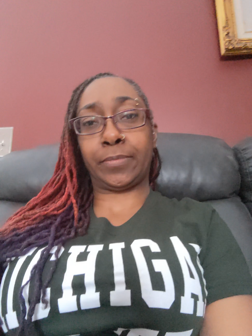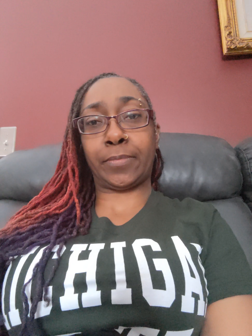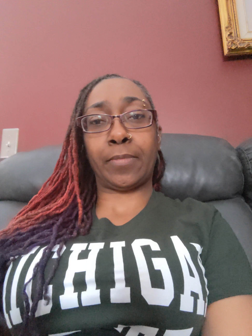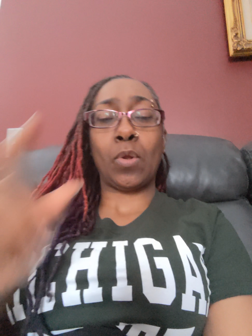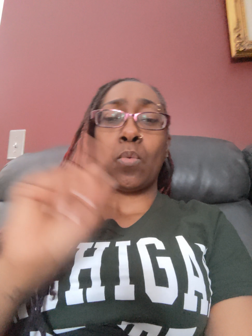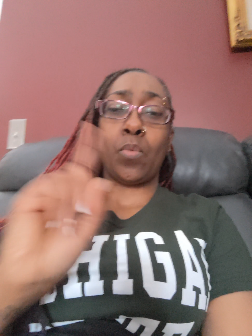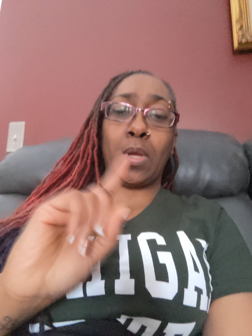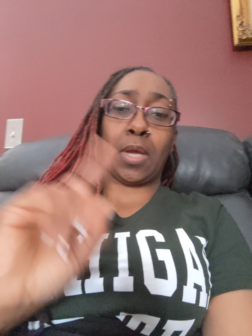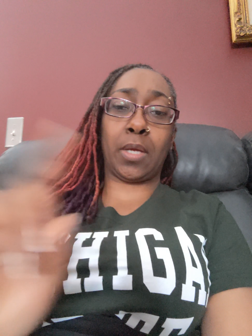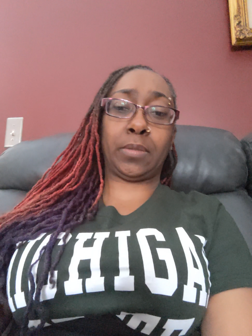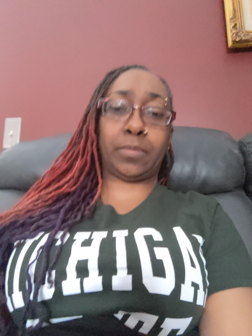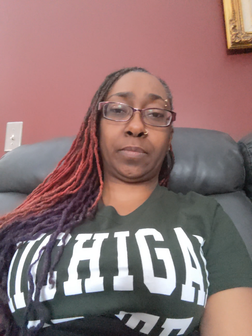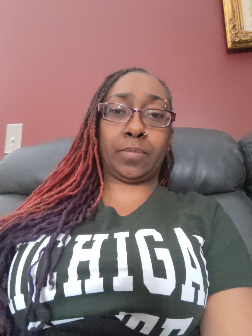where